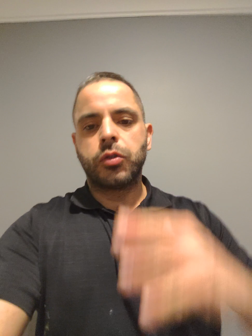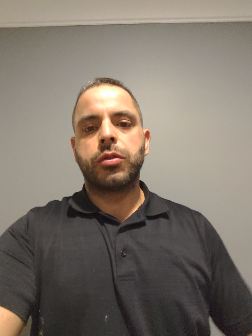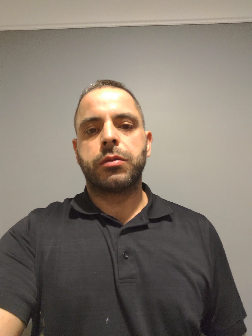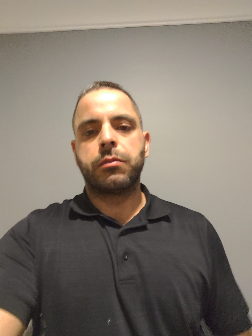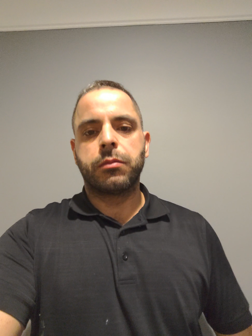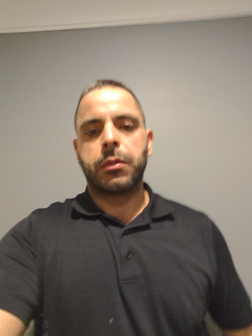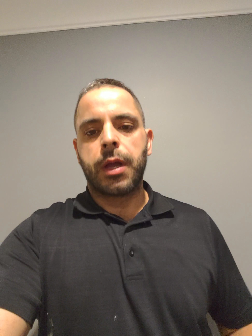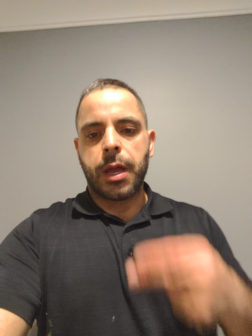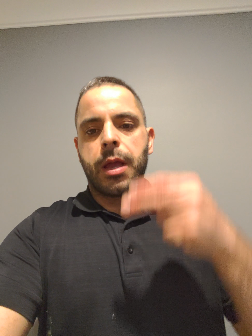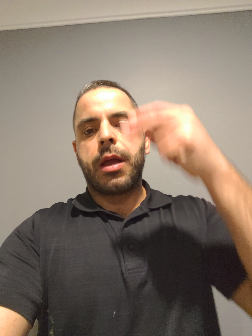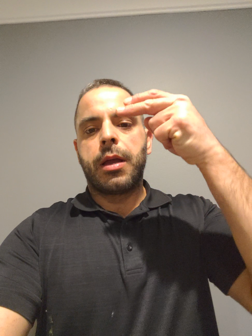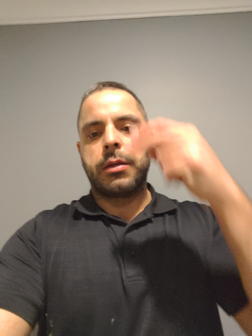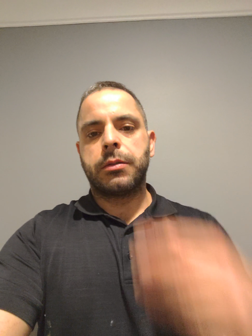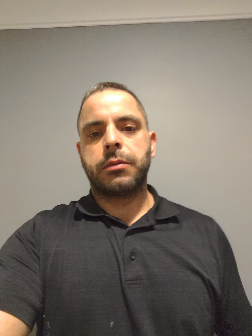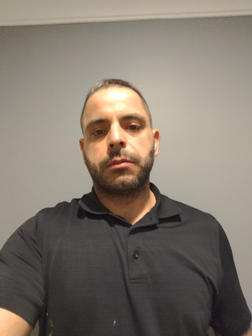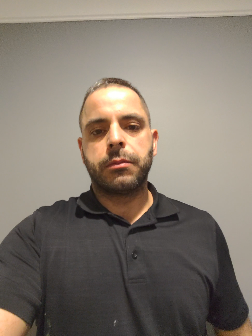high